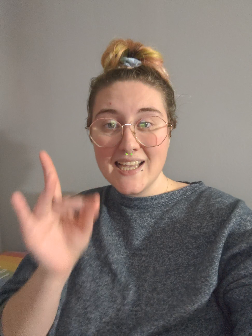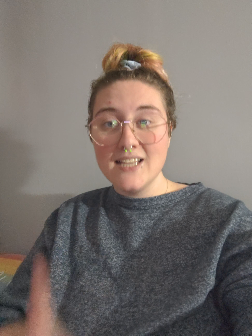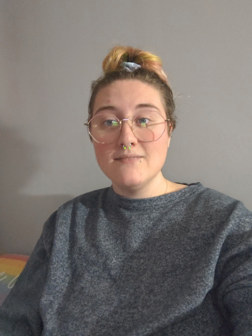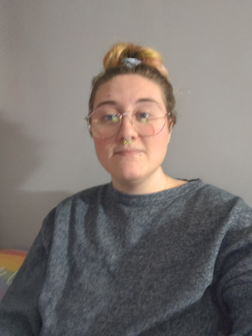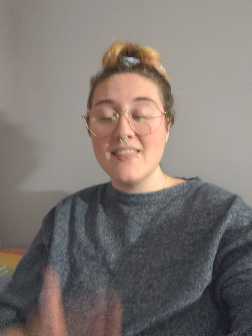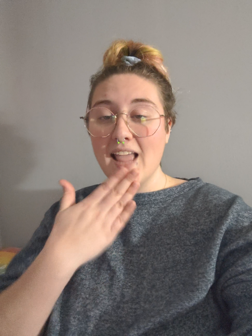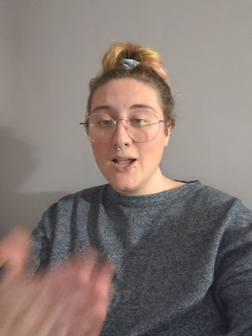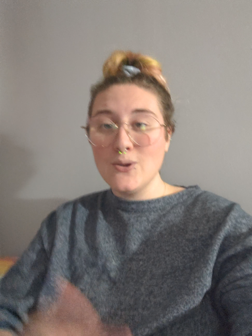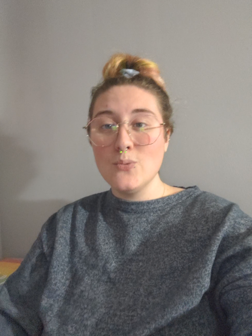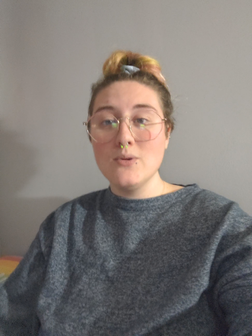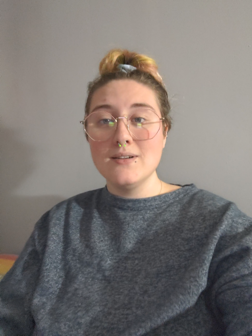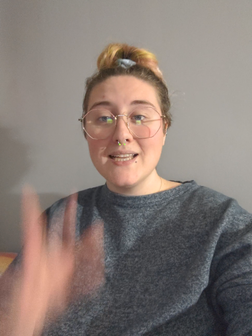thank you